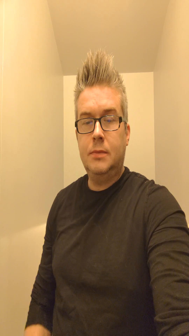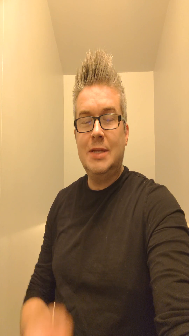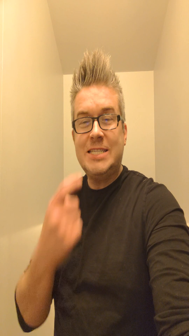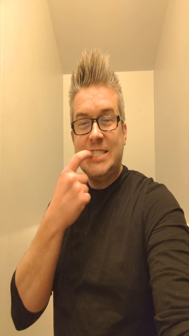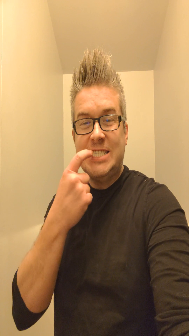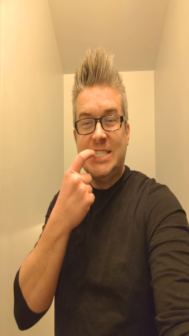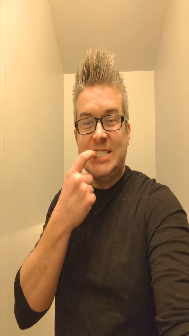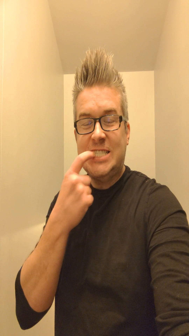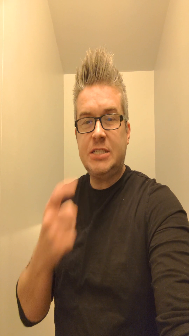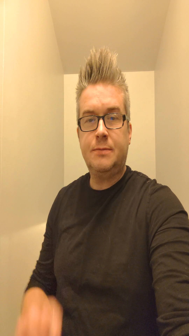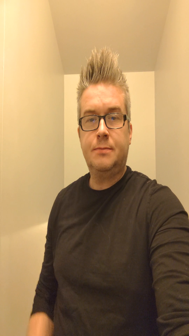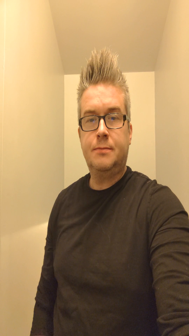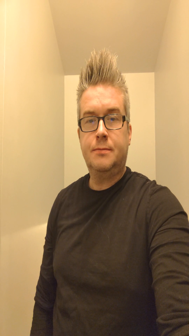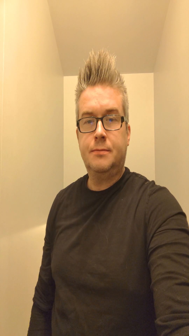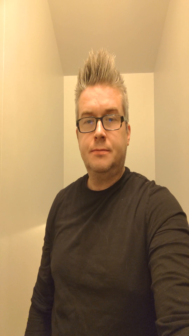window